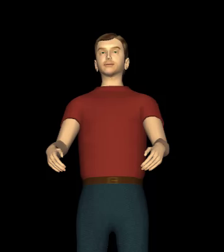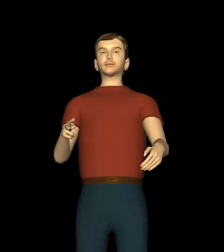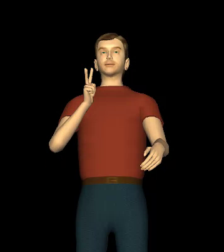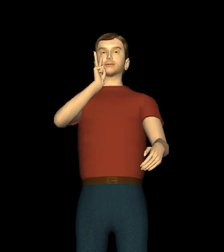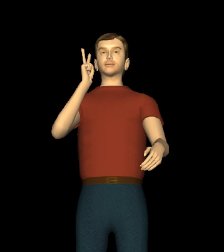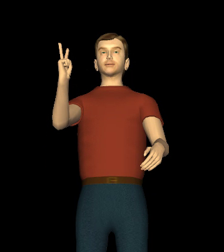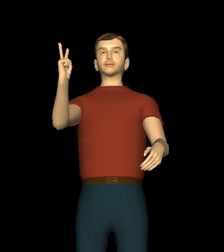يشاهد